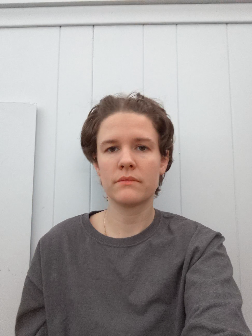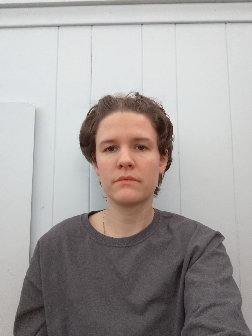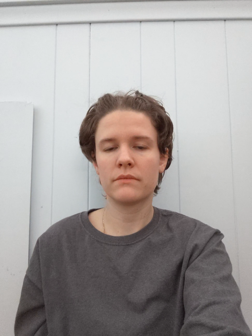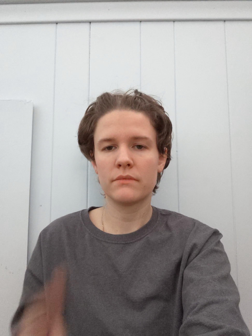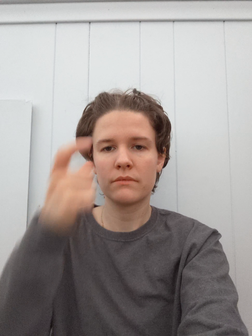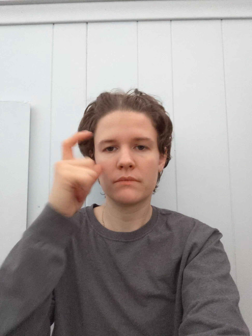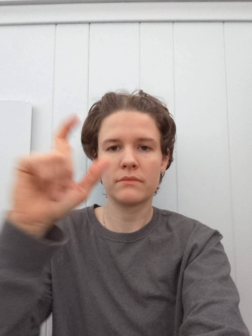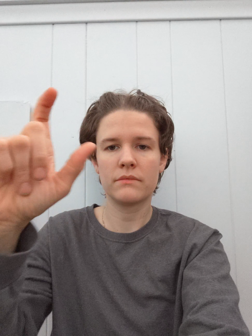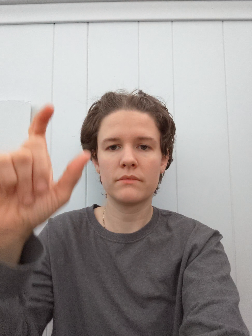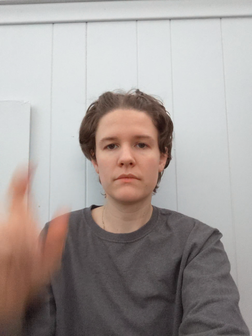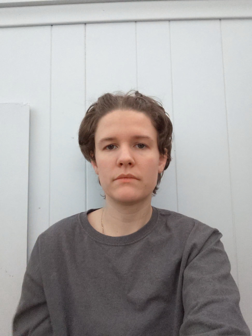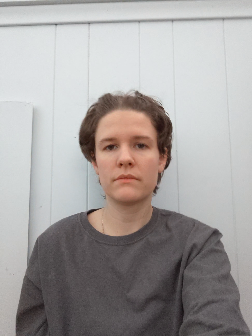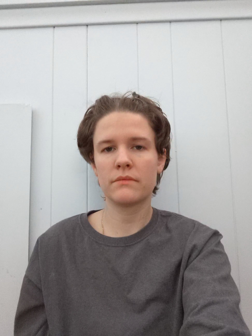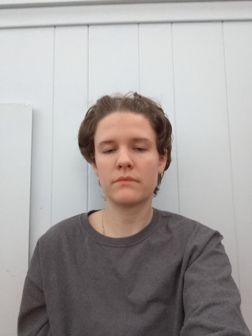moon